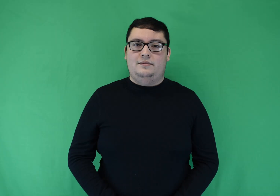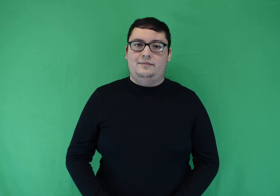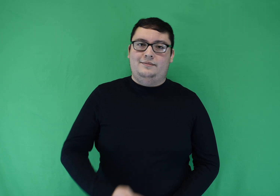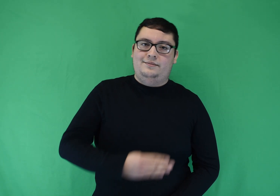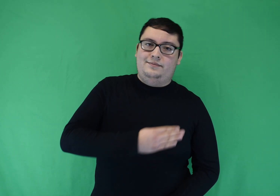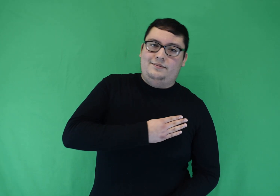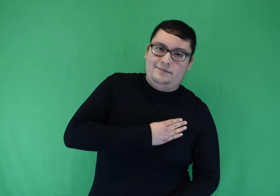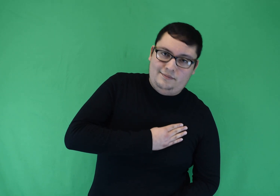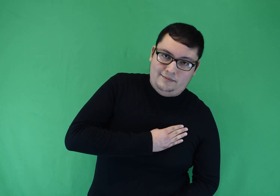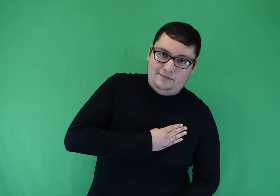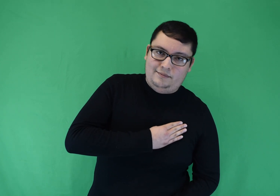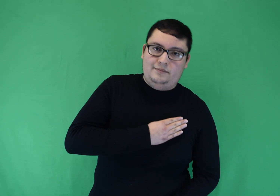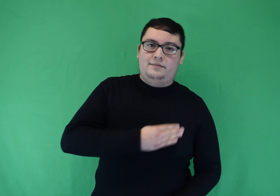bueno